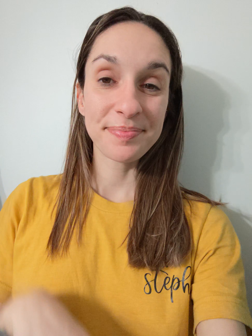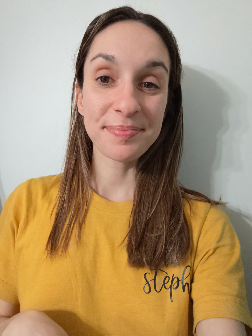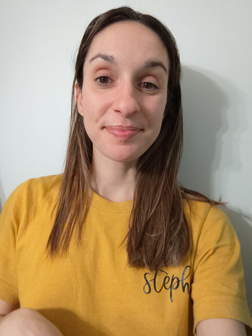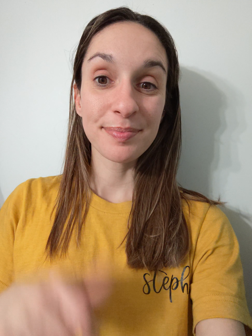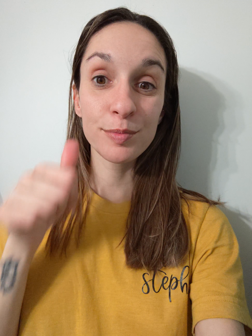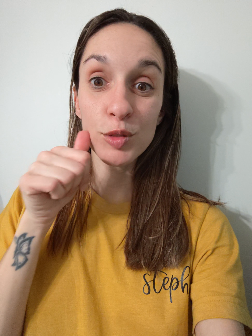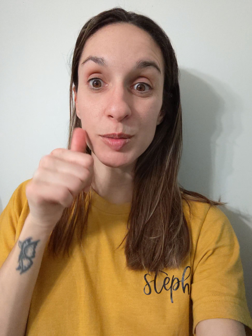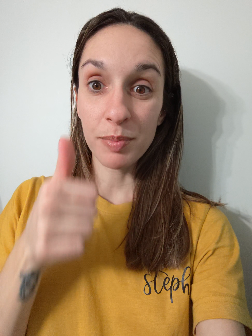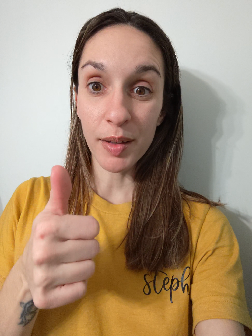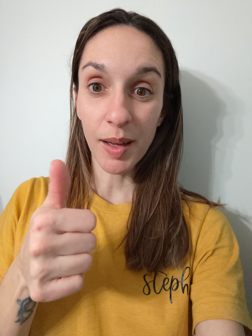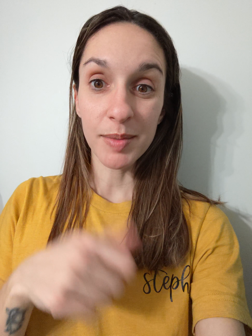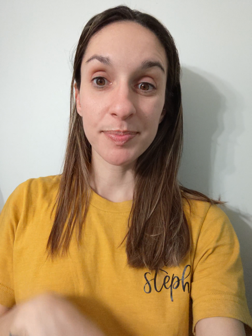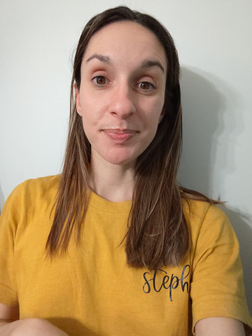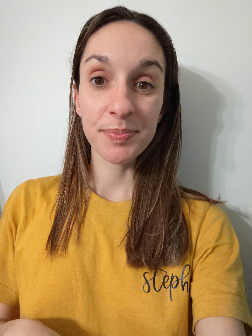tomorrow